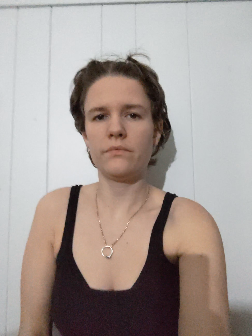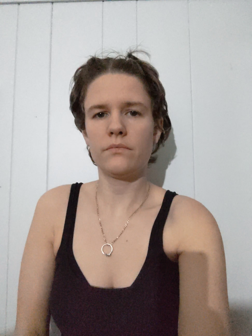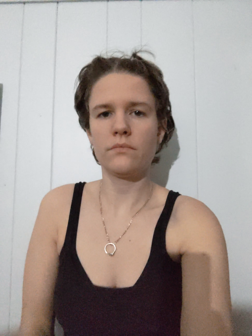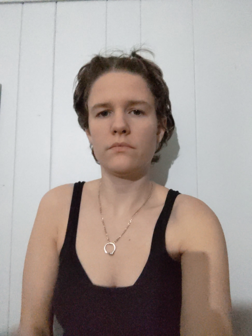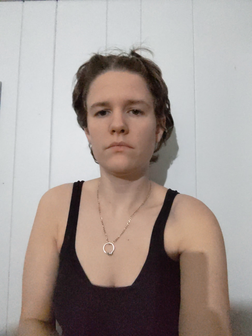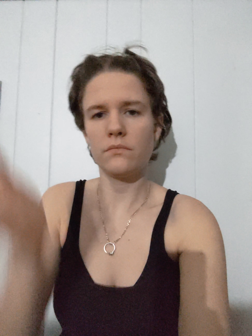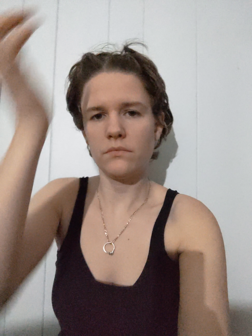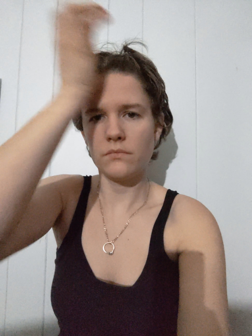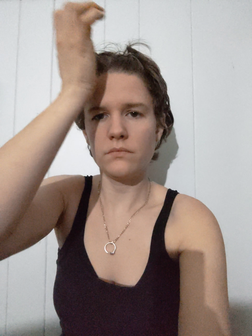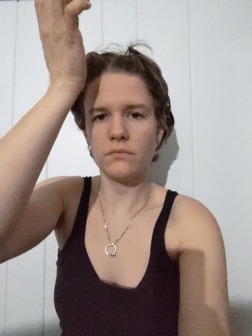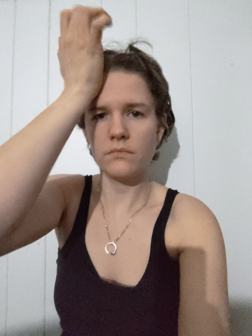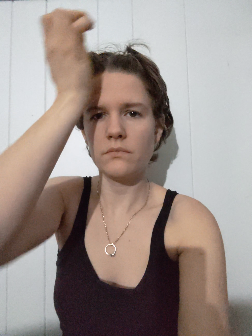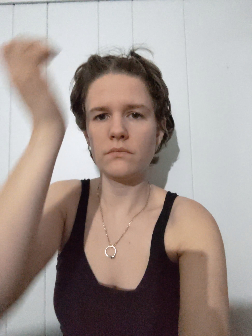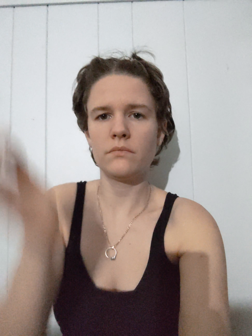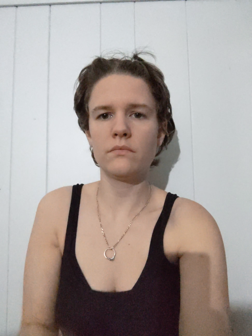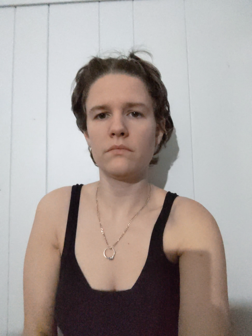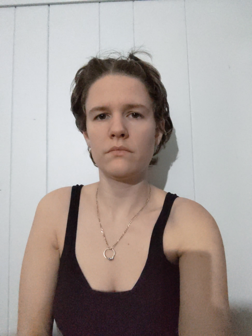garbage